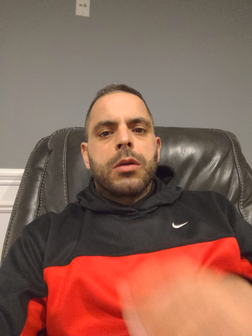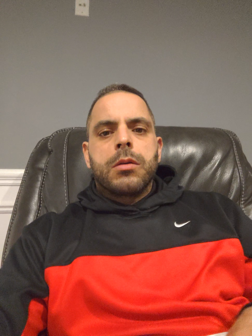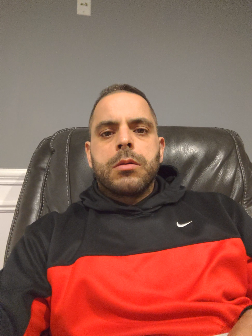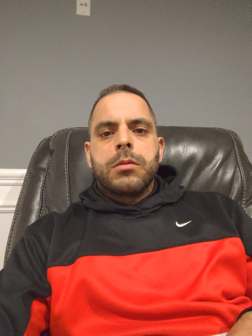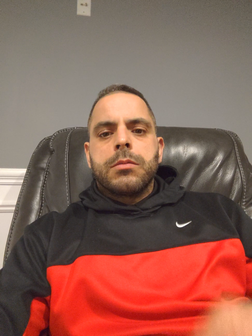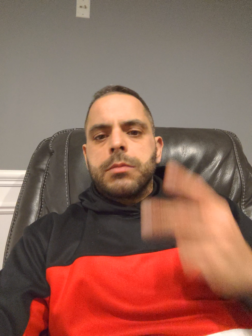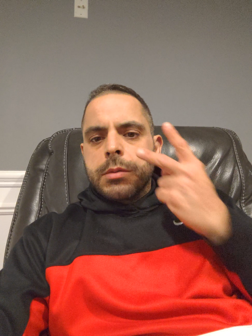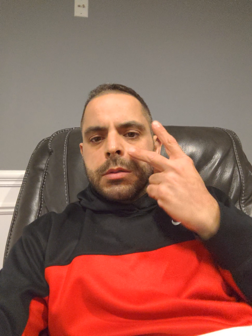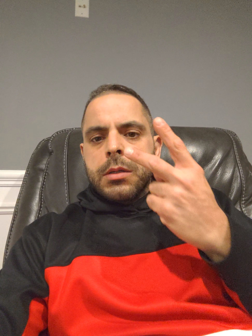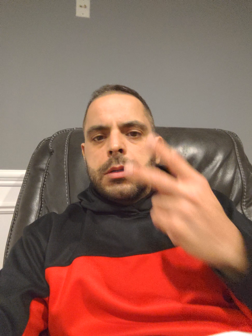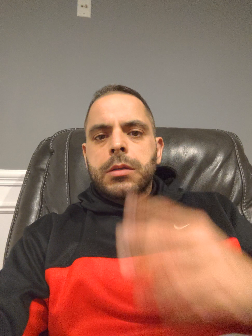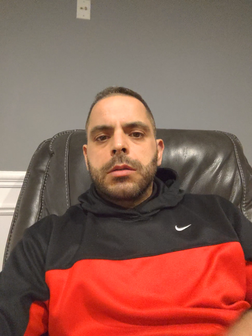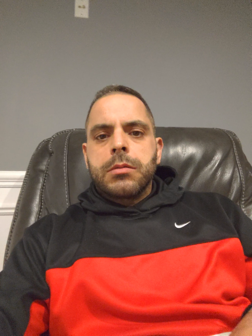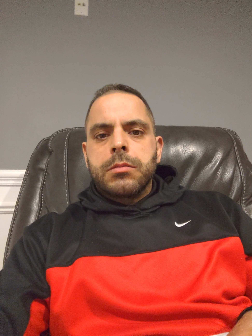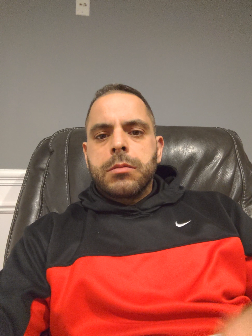see